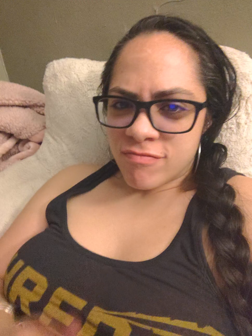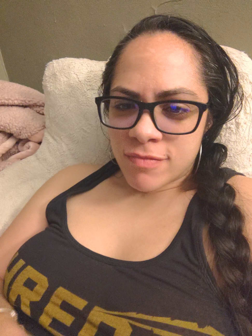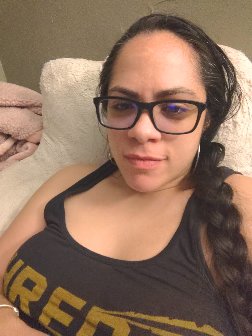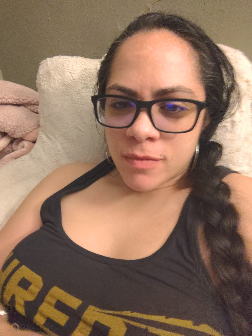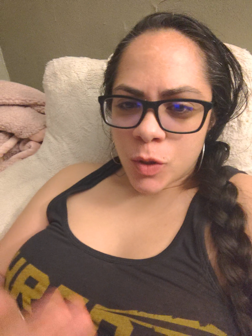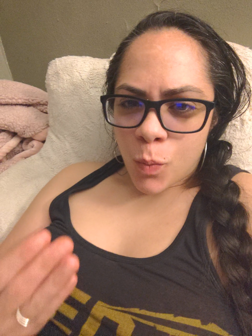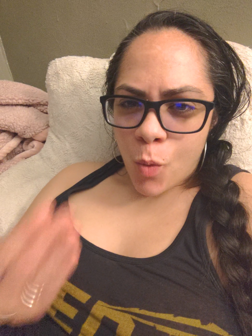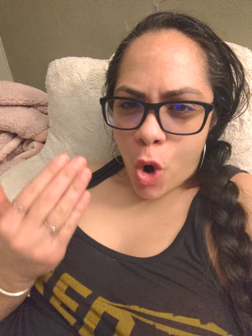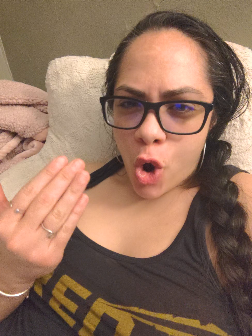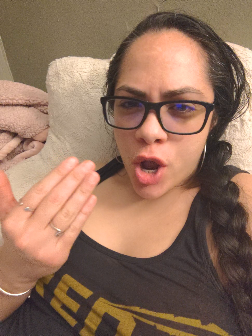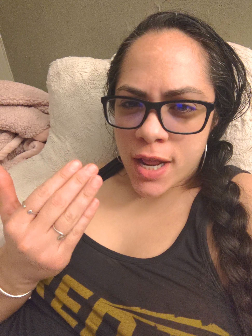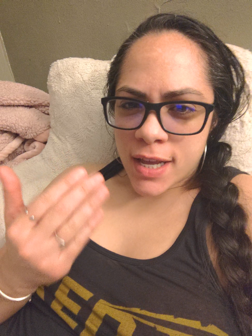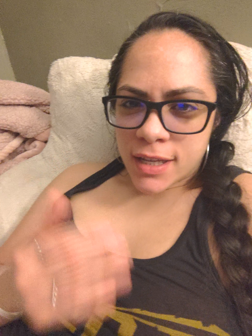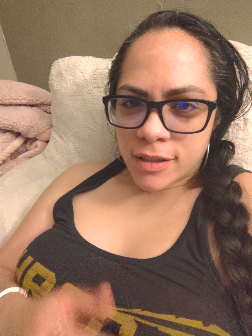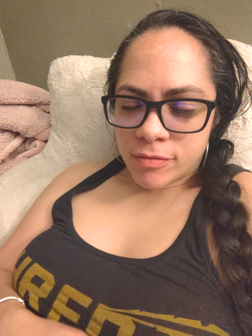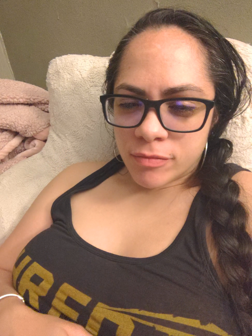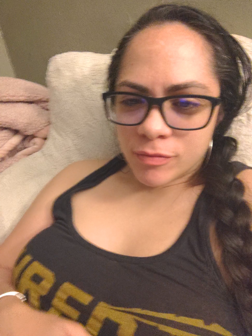morning